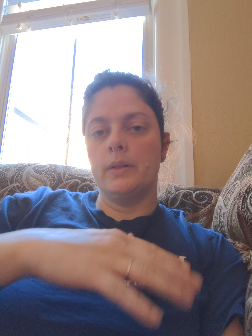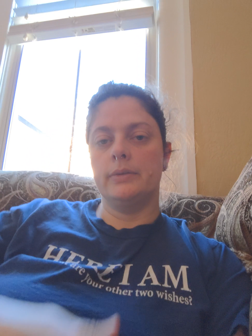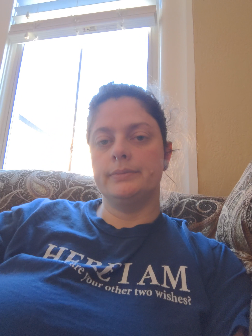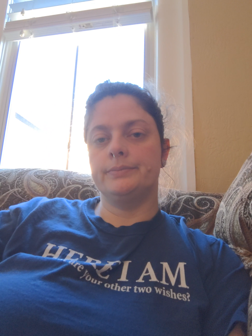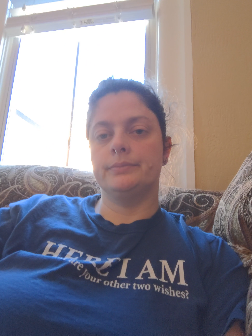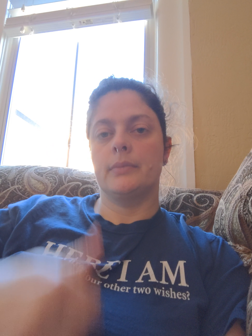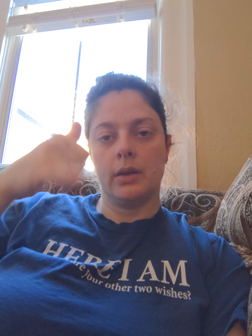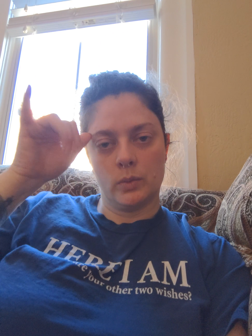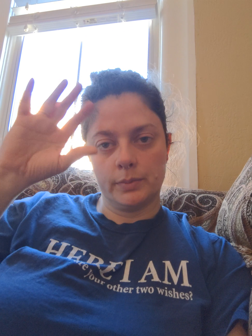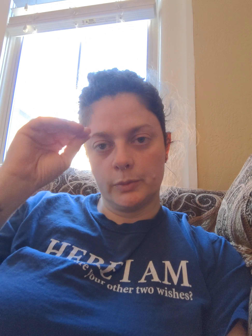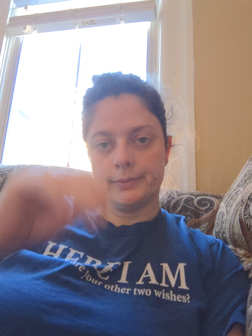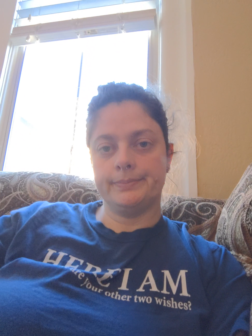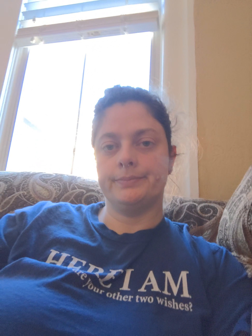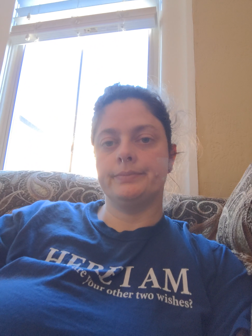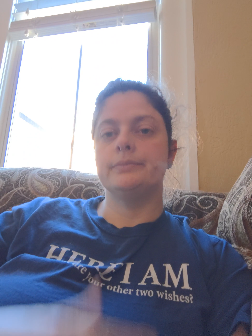cowboy